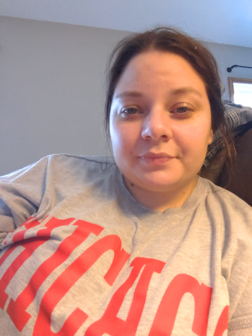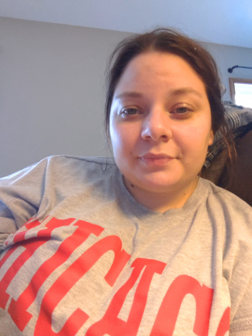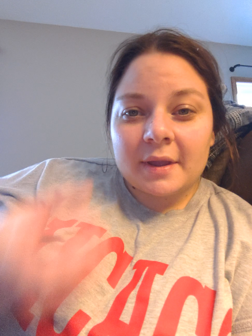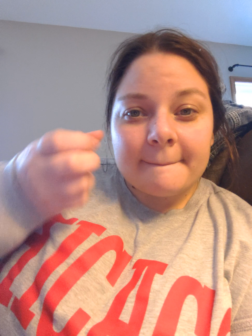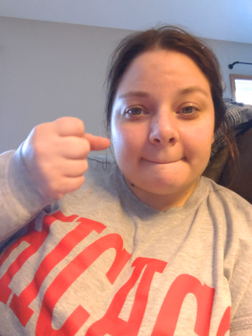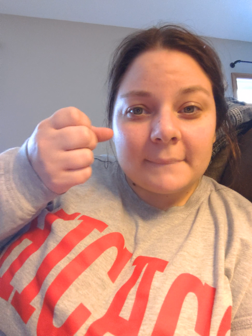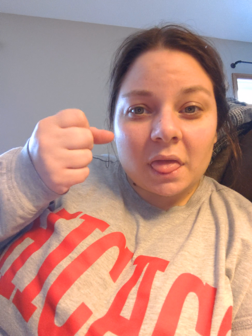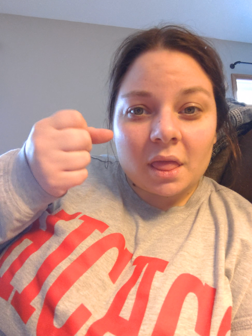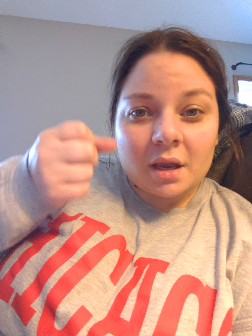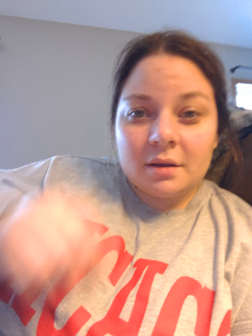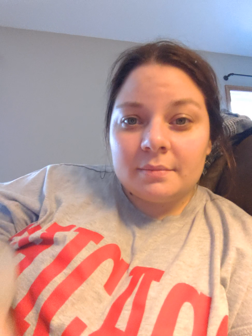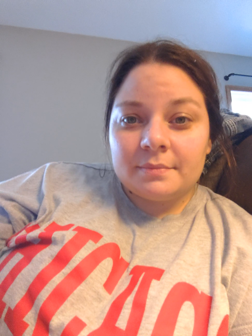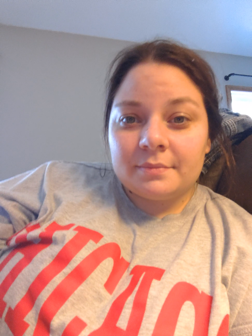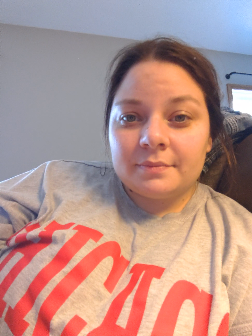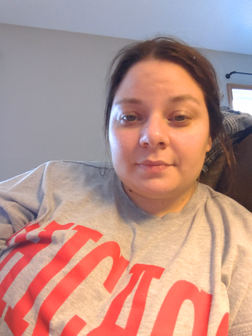milk